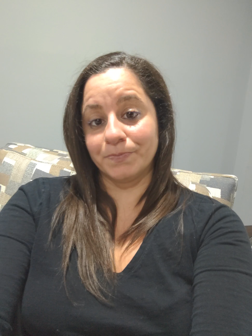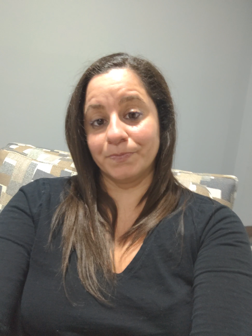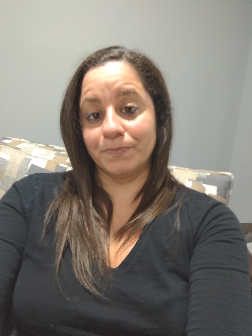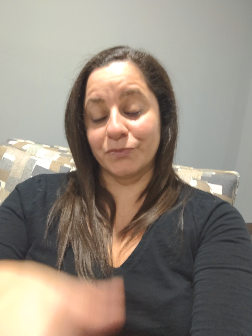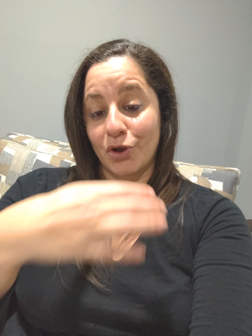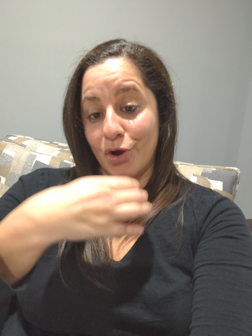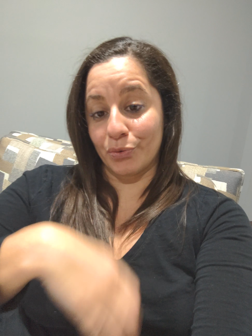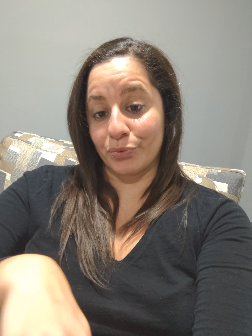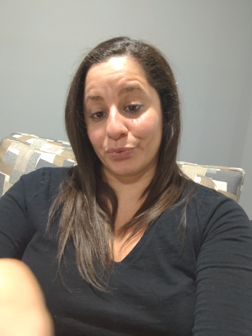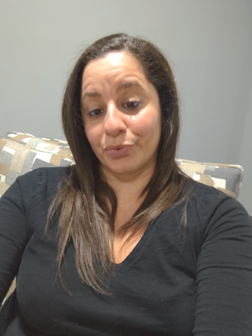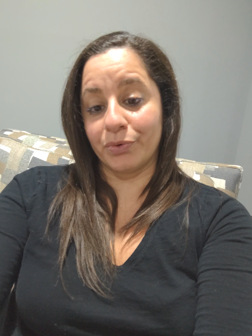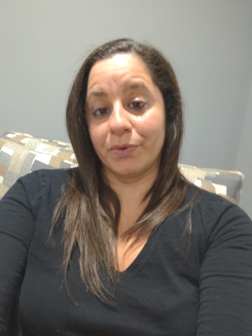hungry